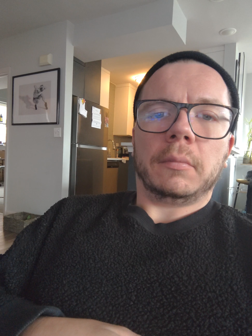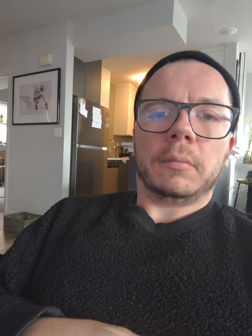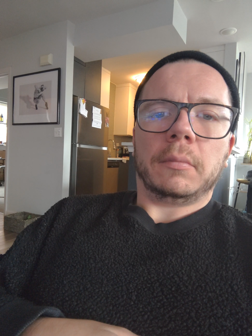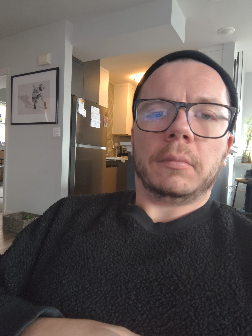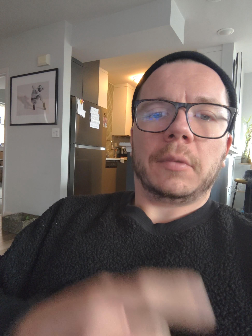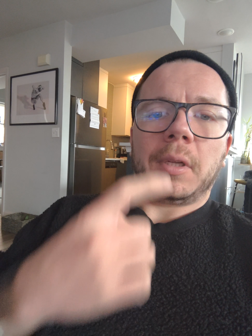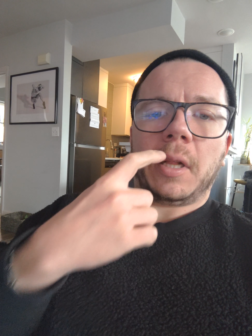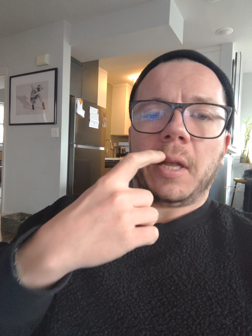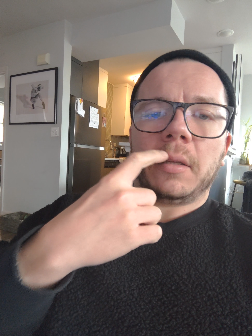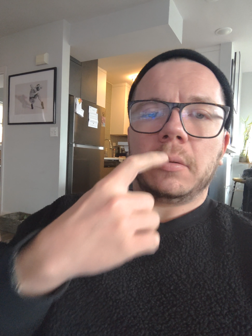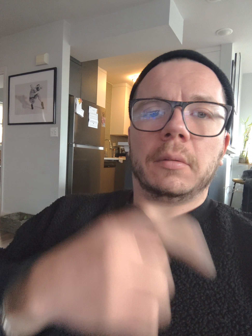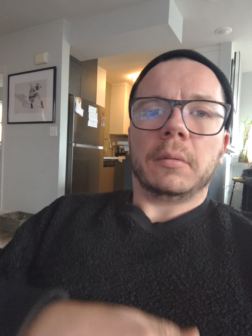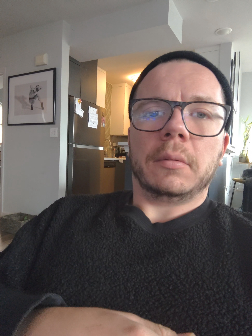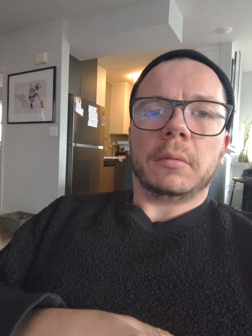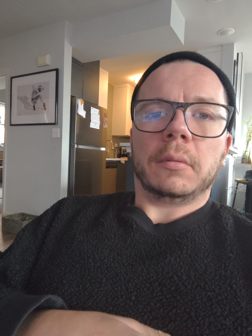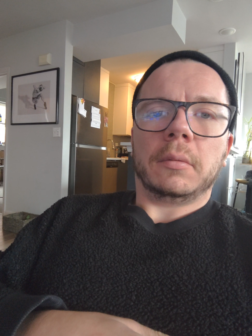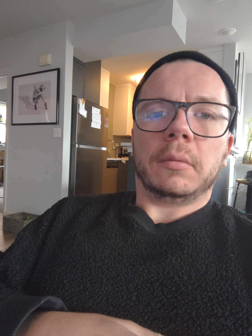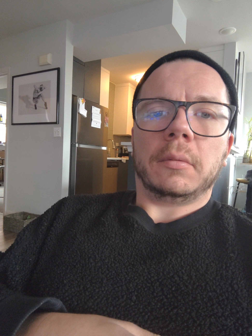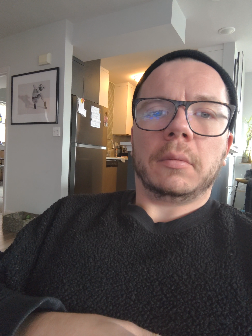window